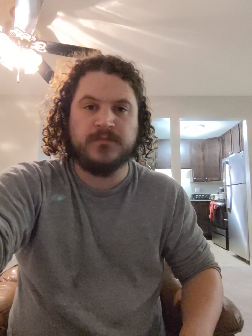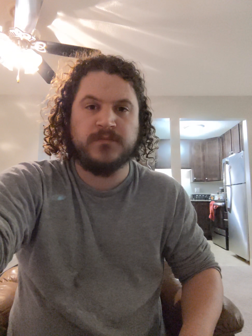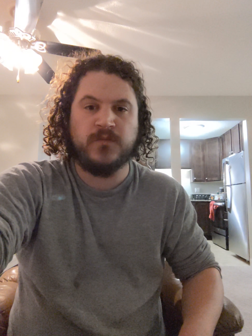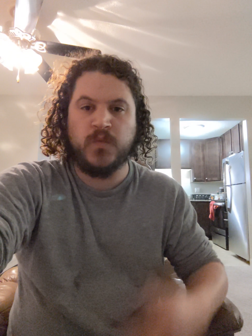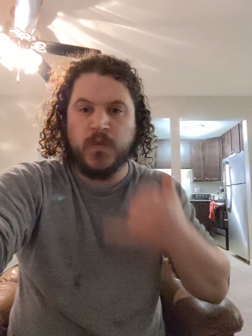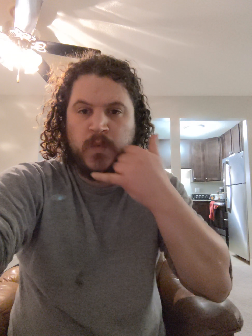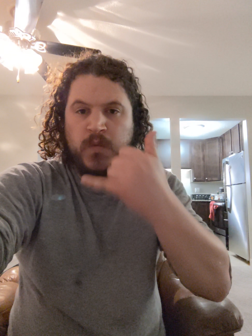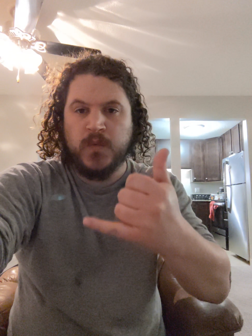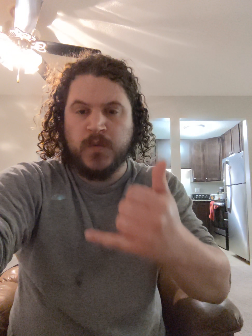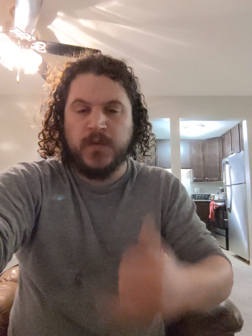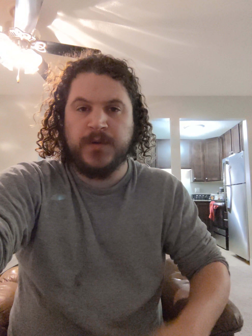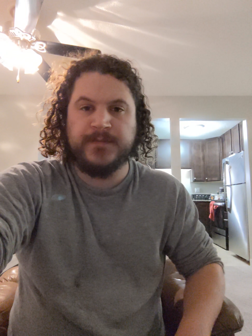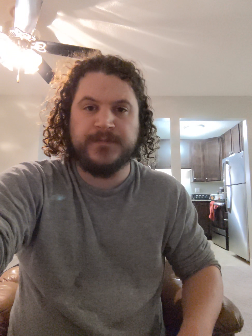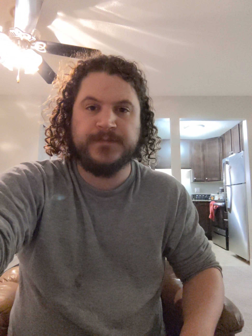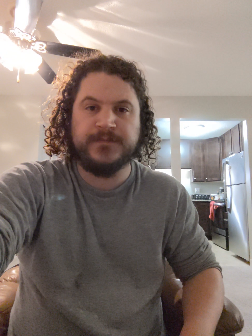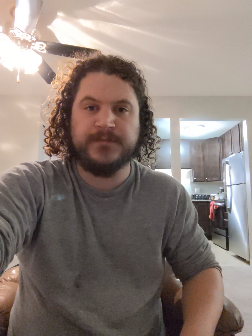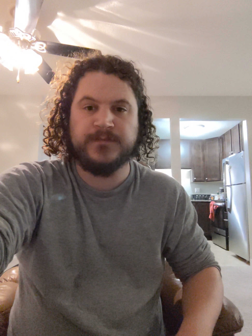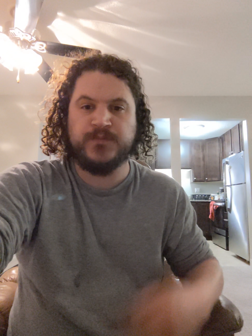call on the phone